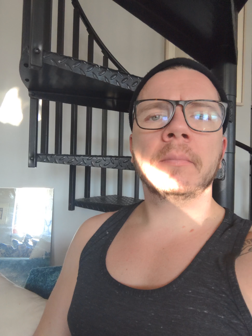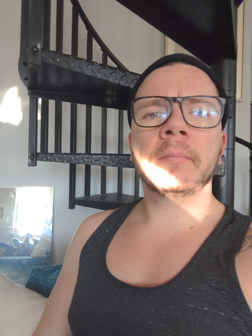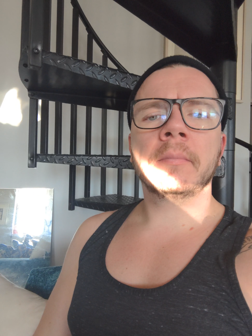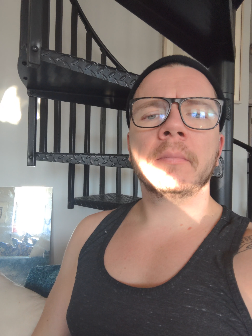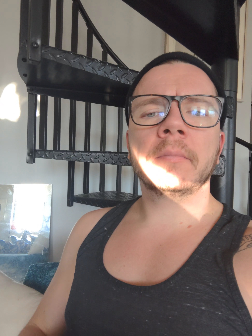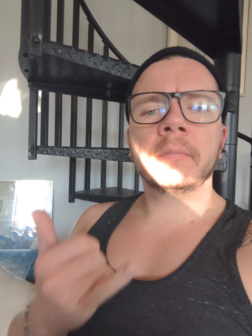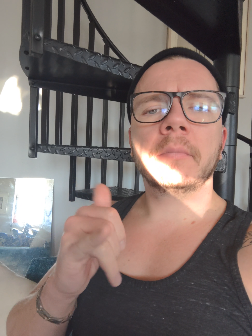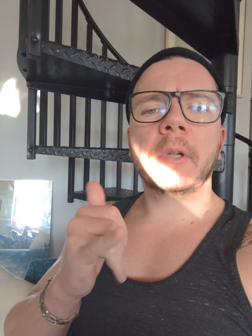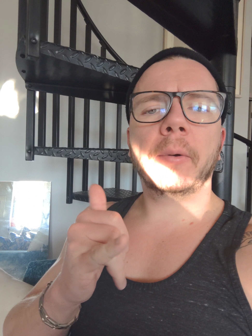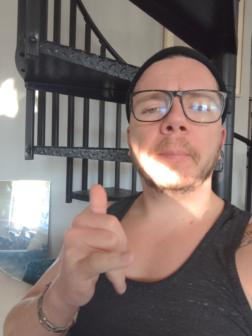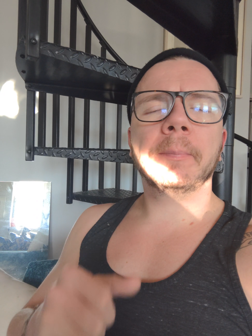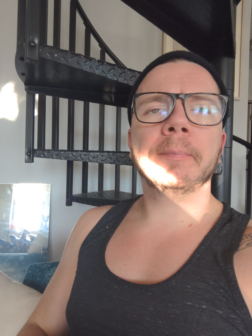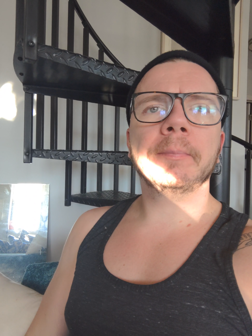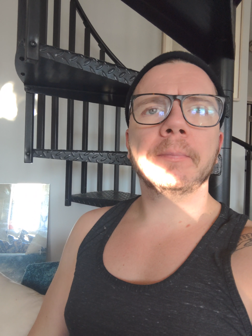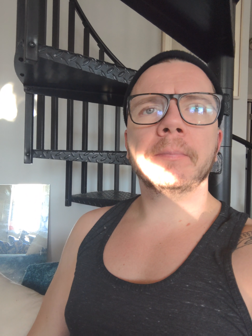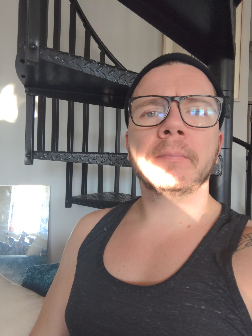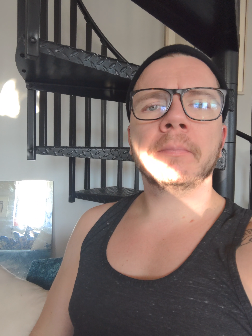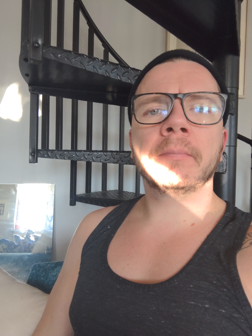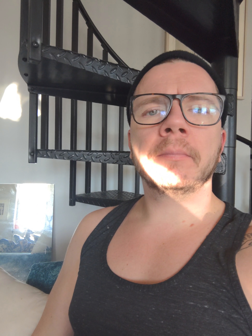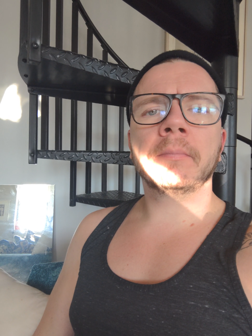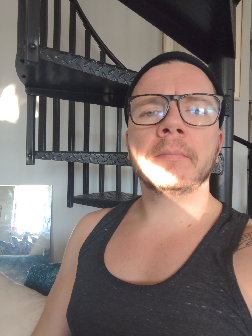yellow